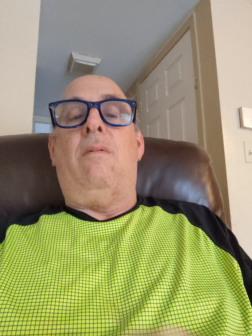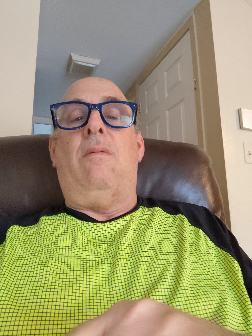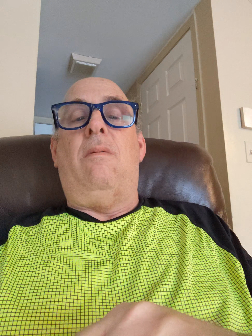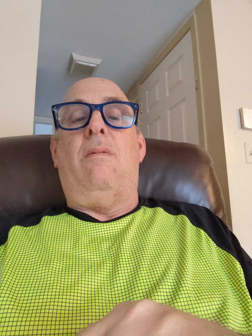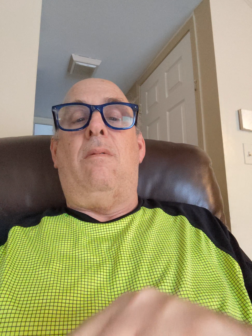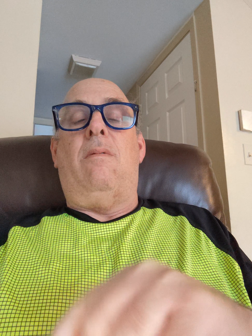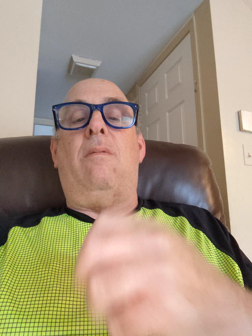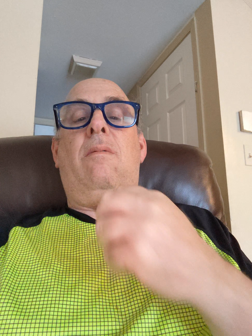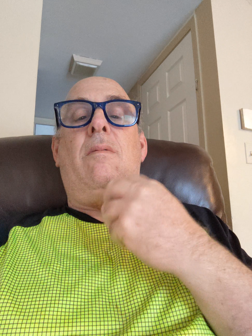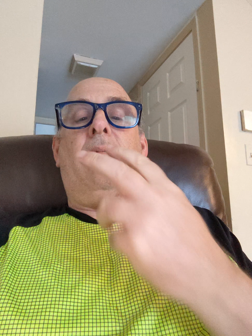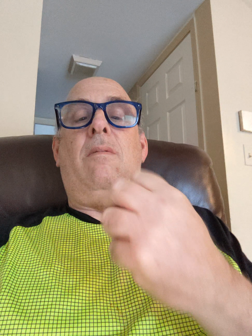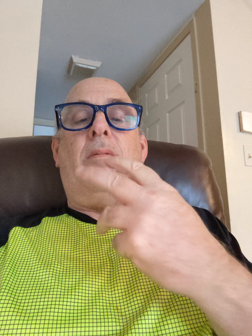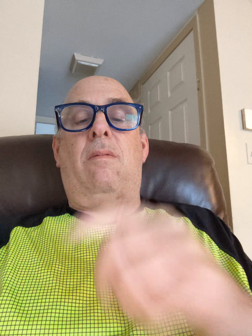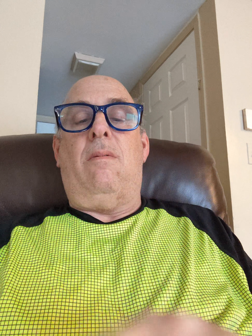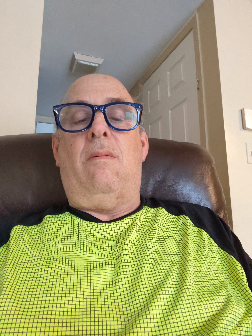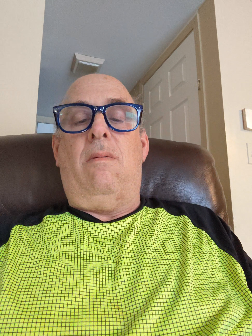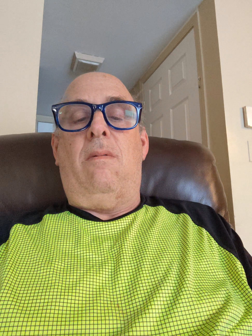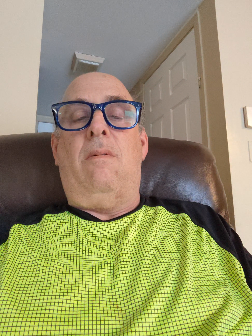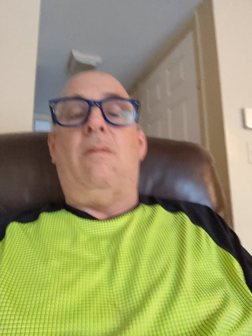frog